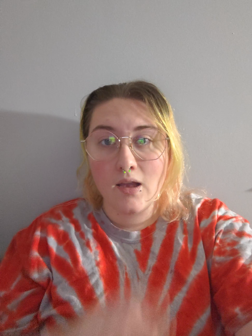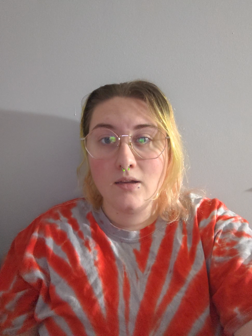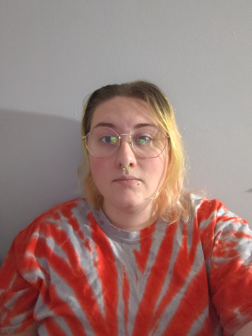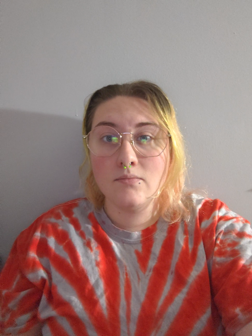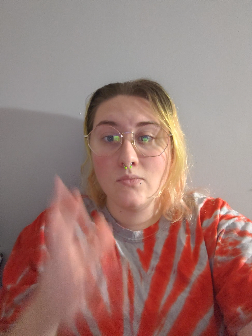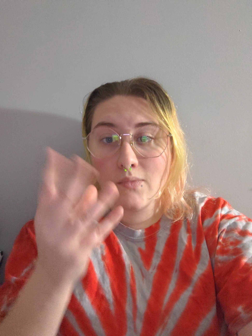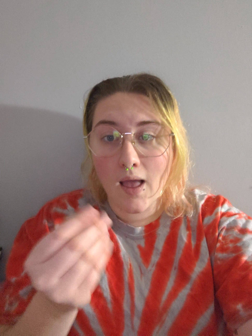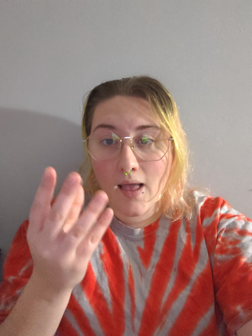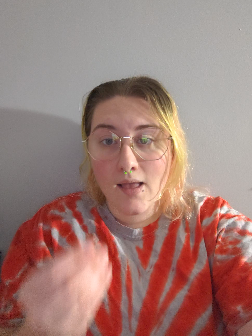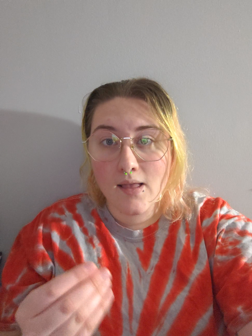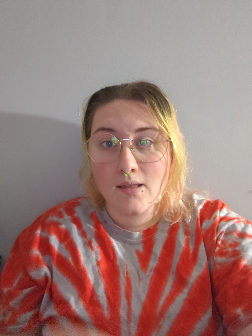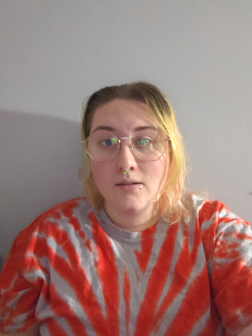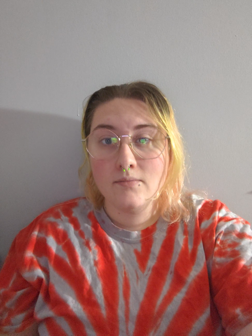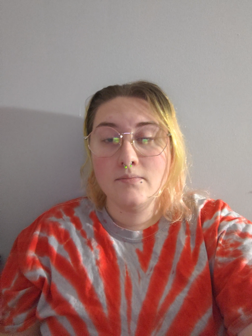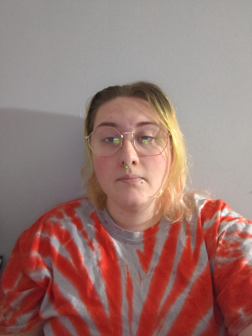wet